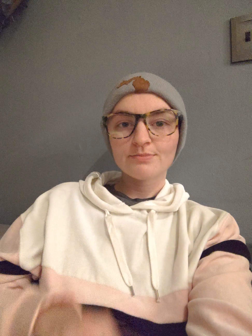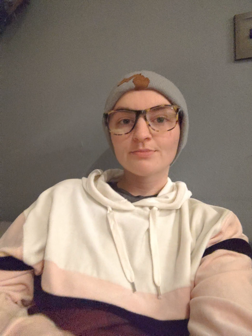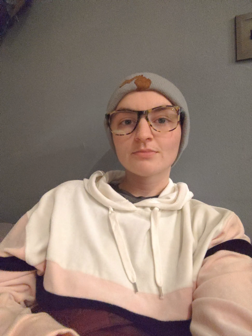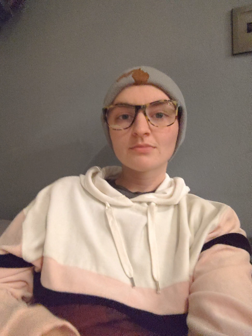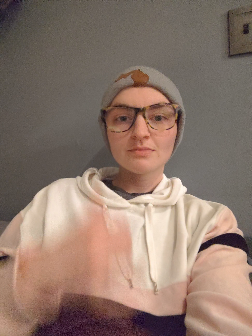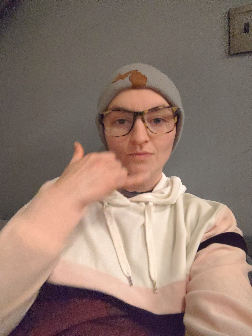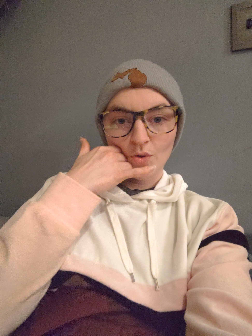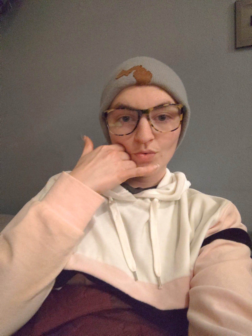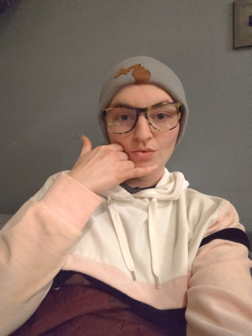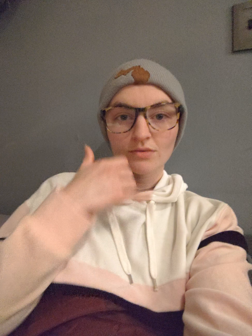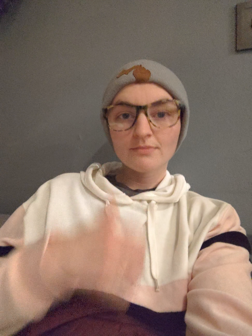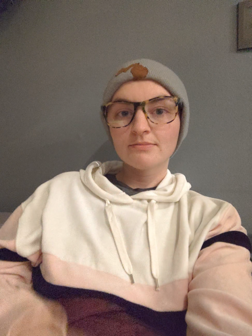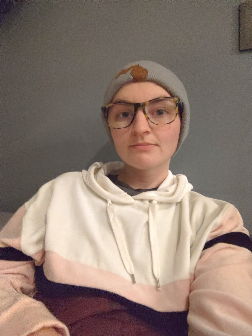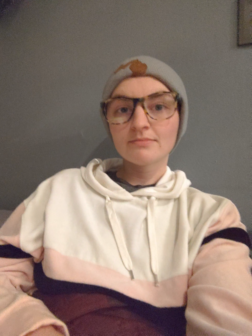call on the phone